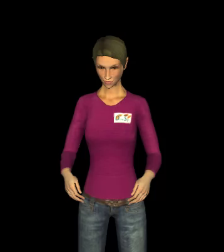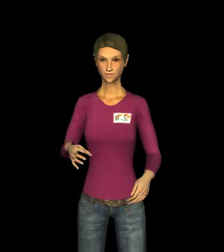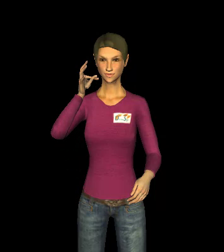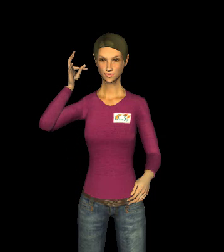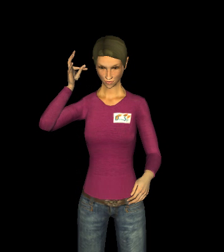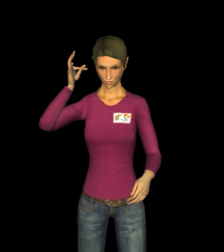صوت